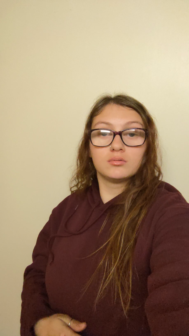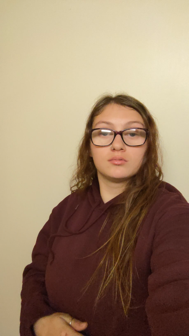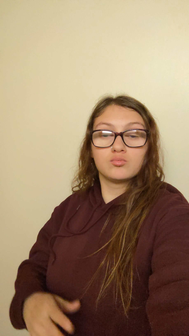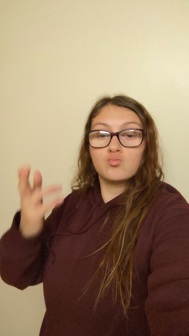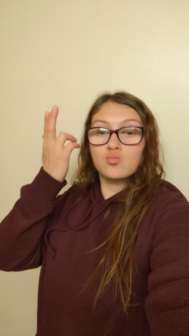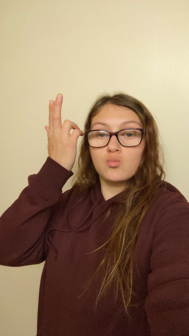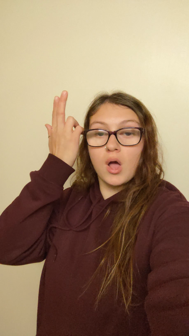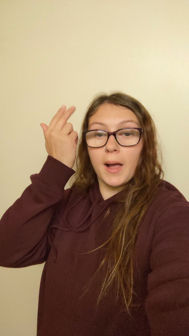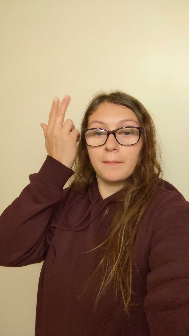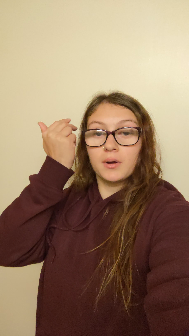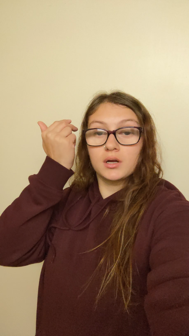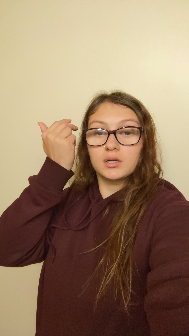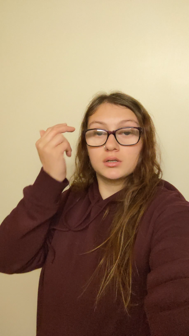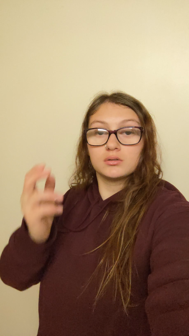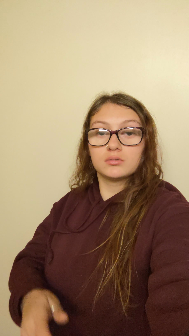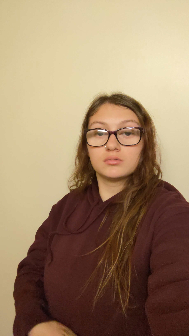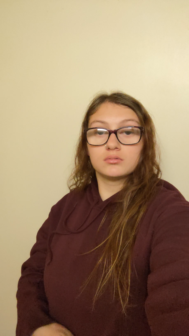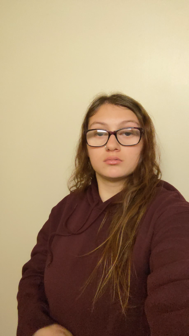rabbit